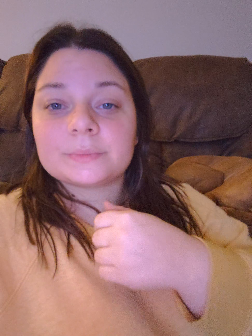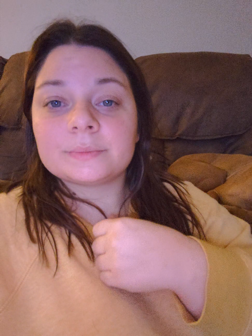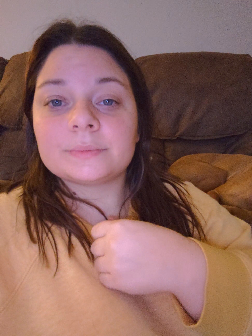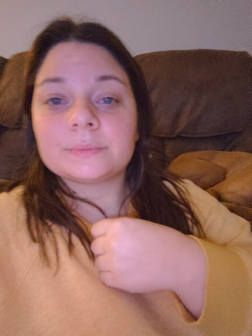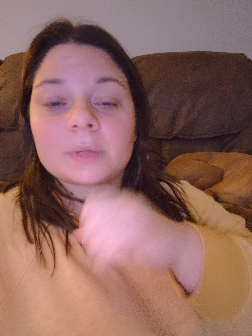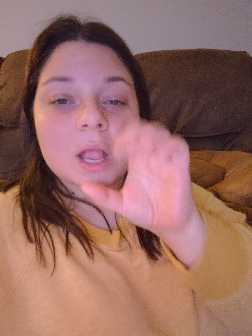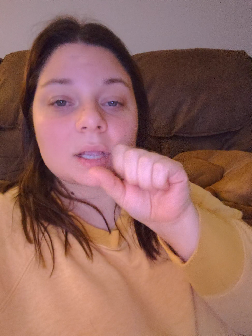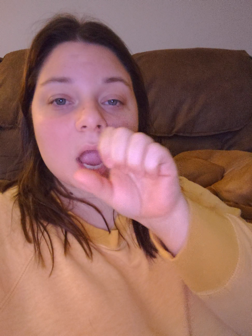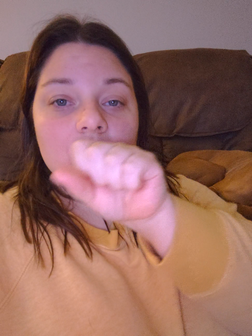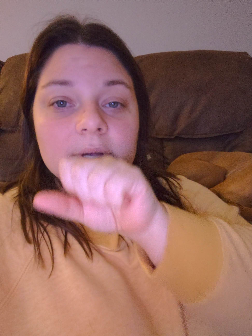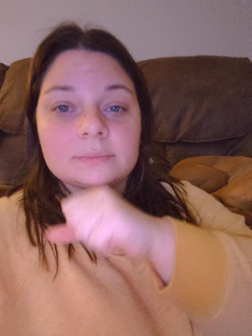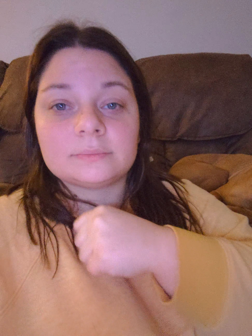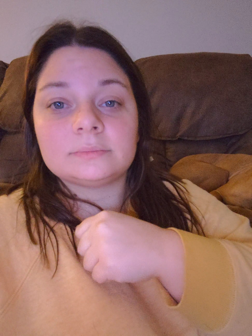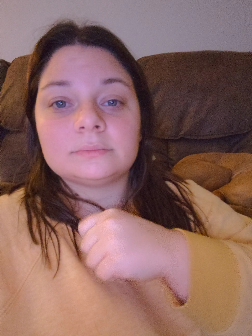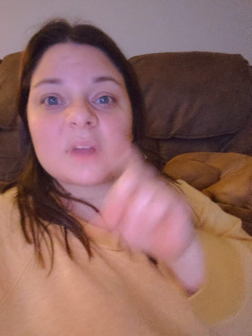carrot